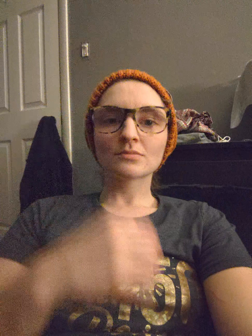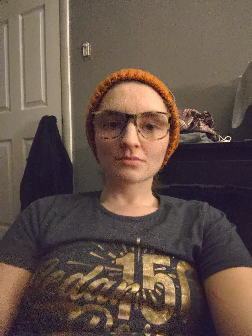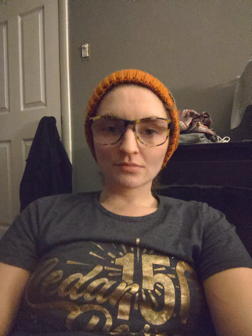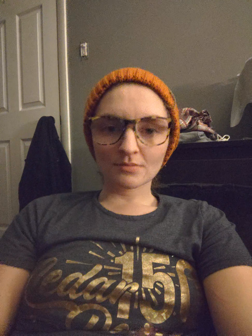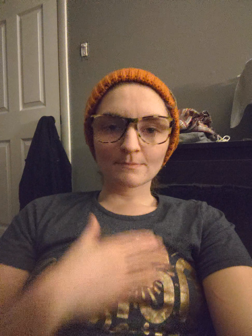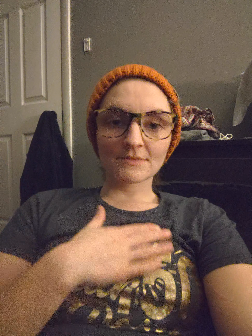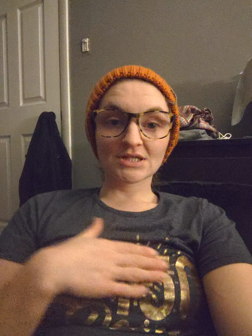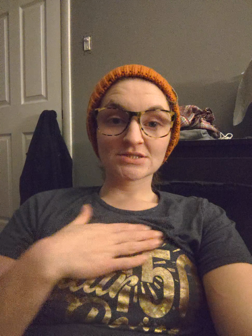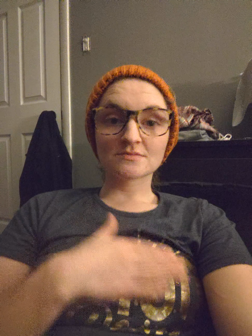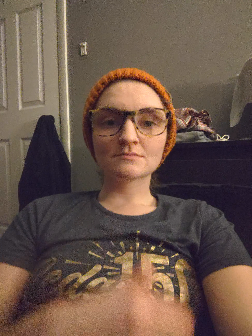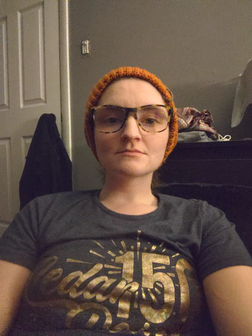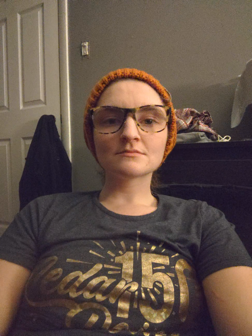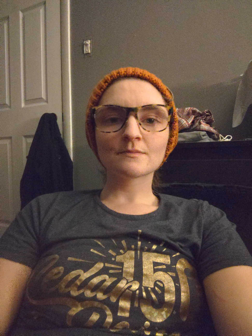please